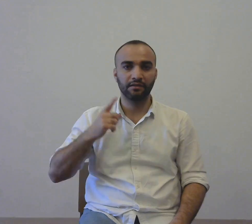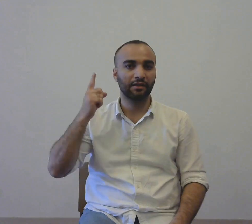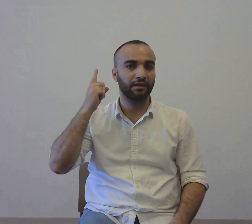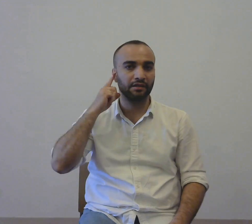eşitmə